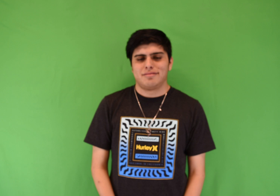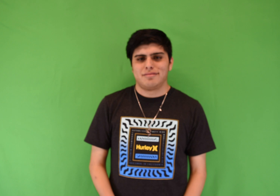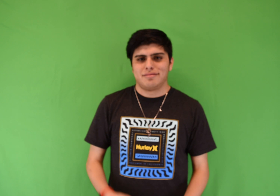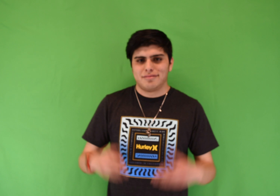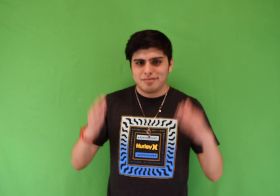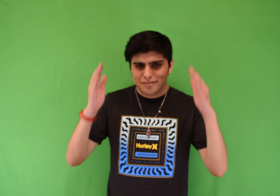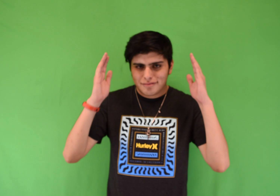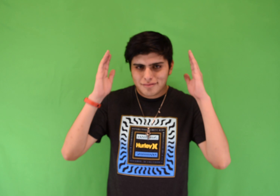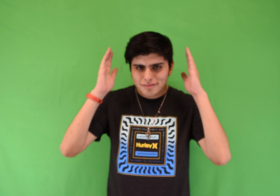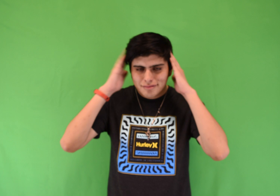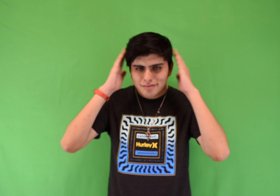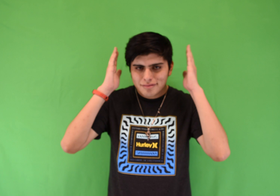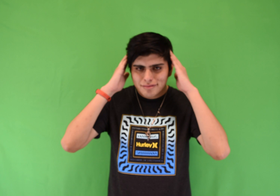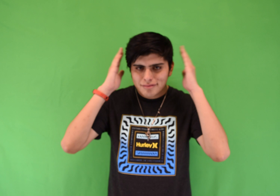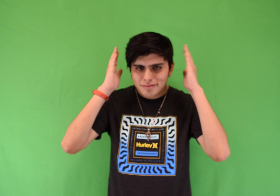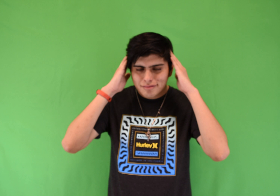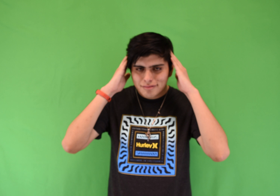cabeza